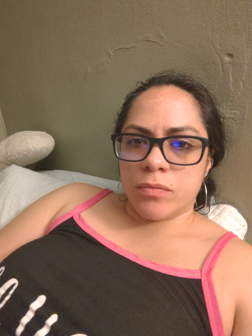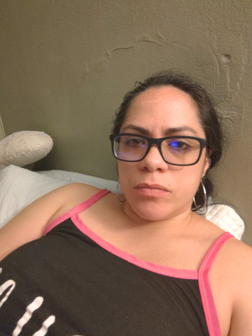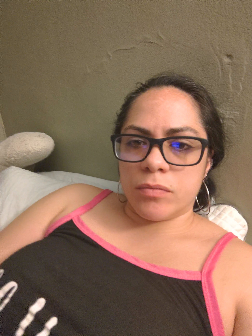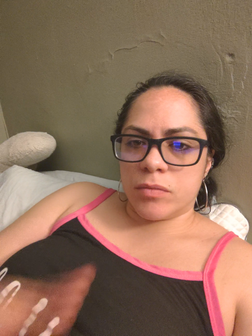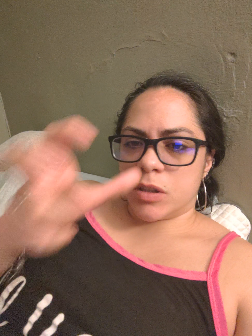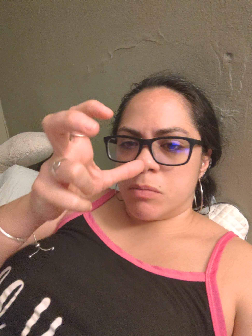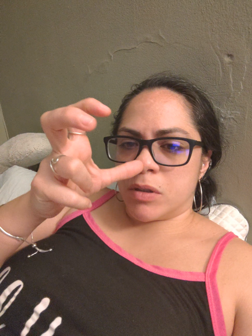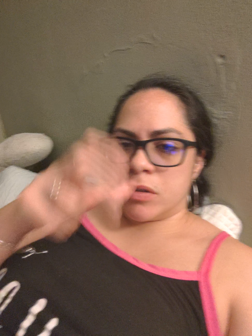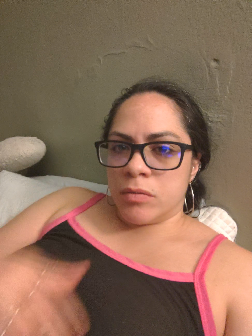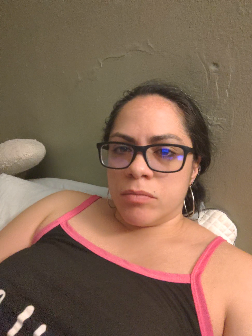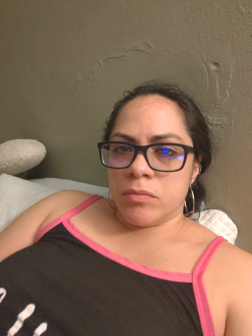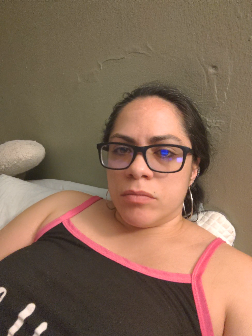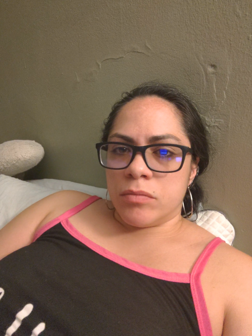bug